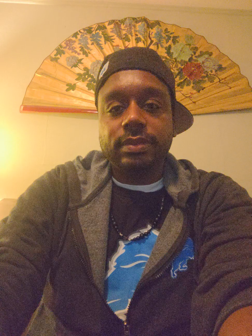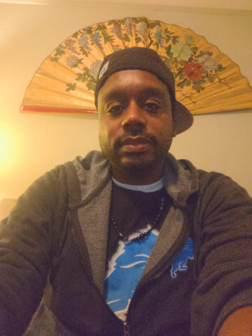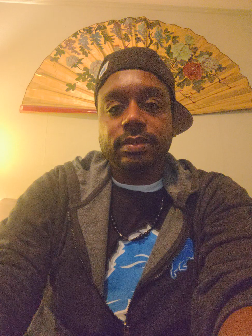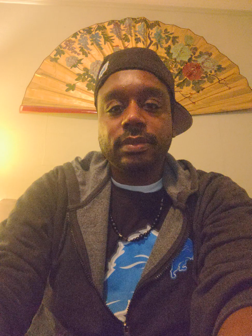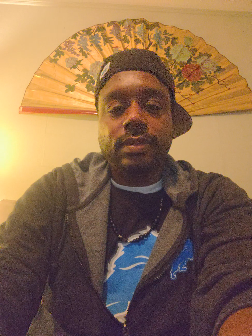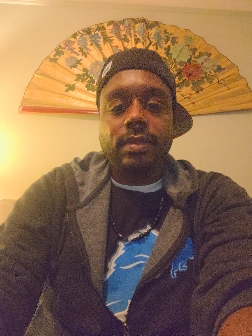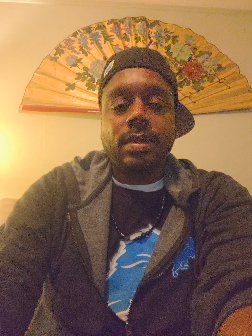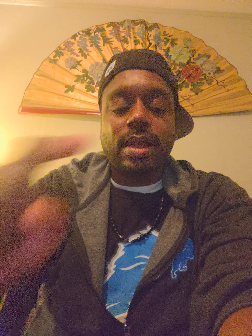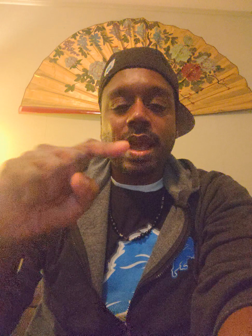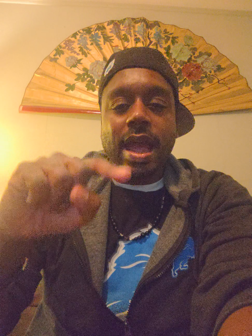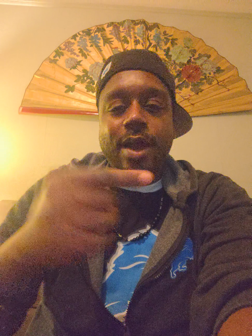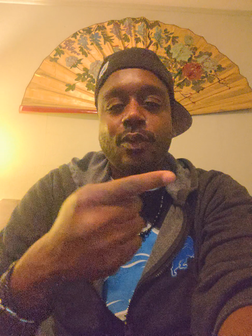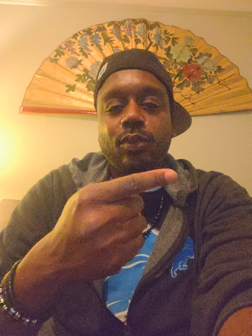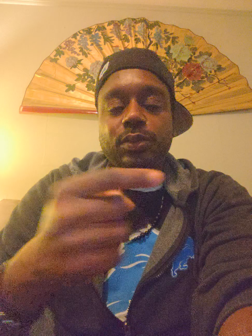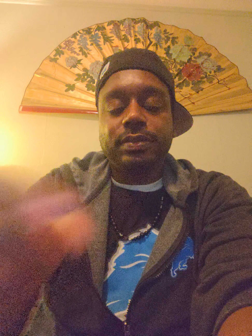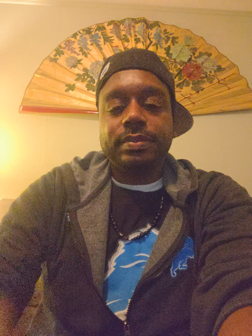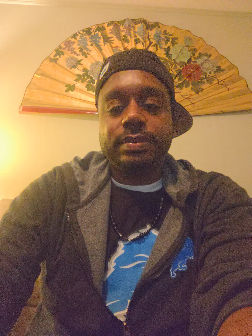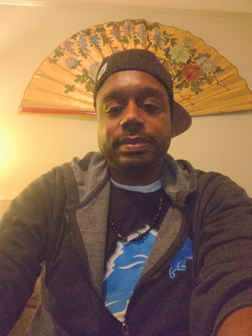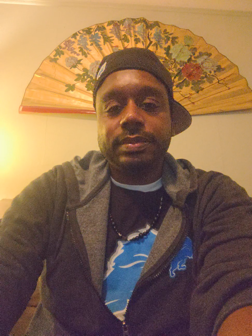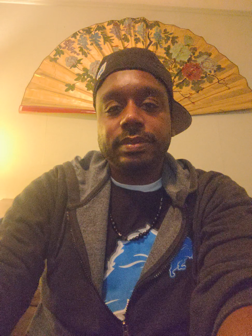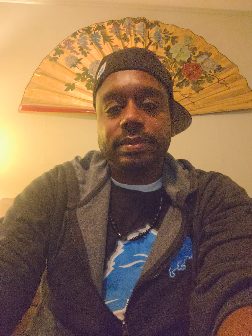owie